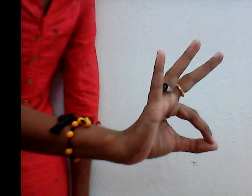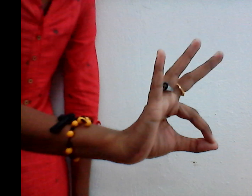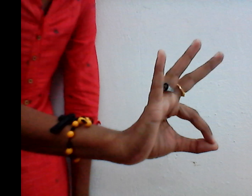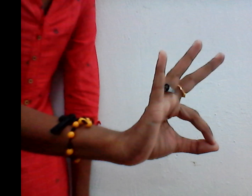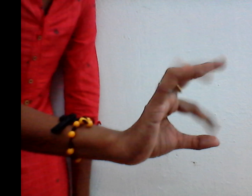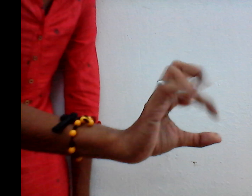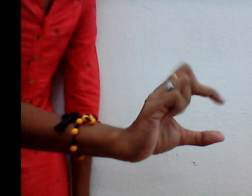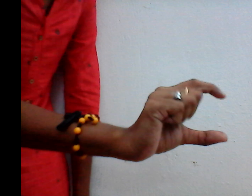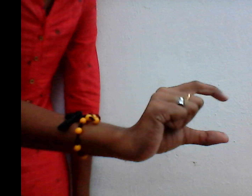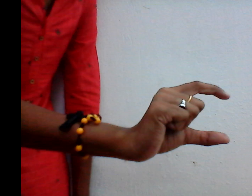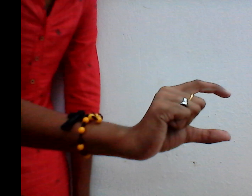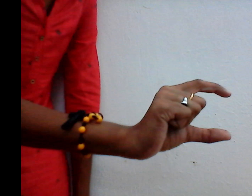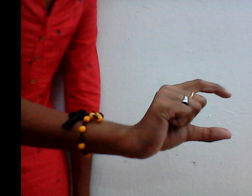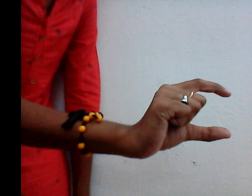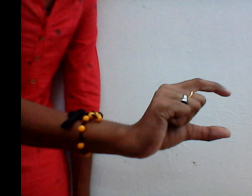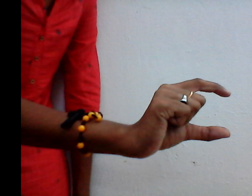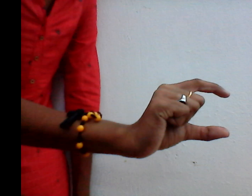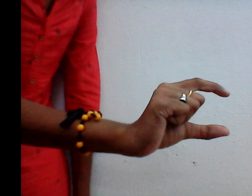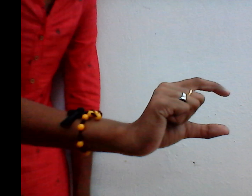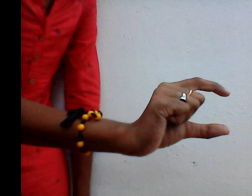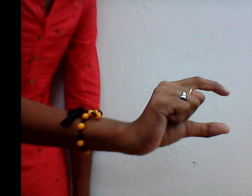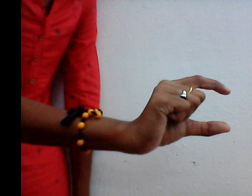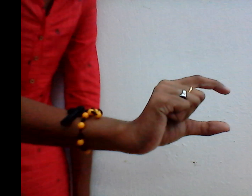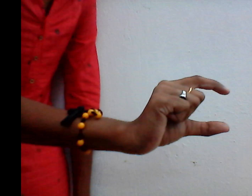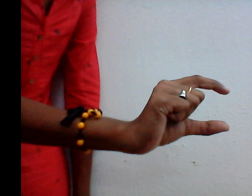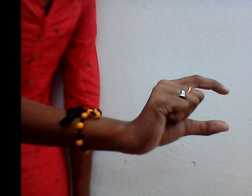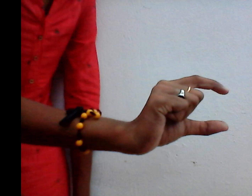ഓ